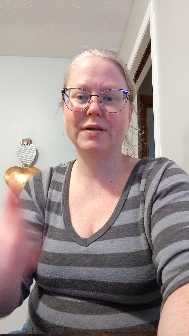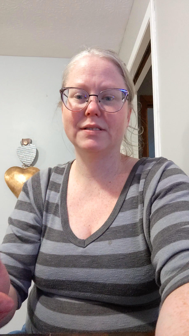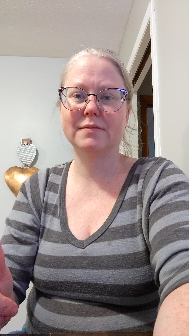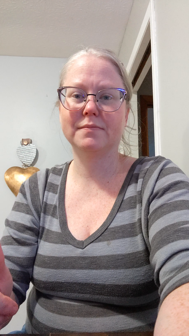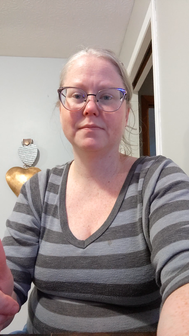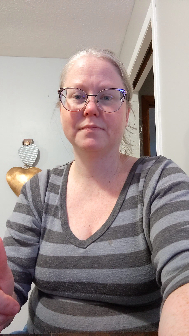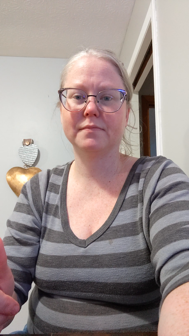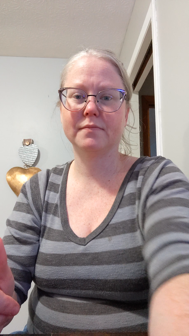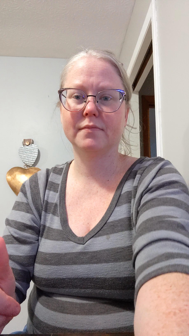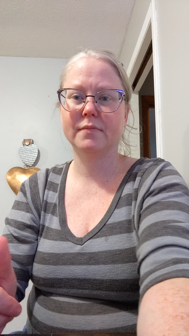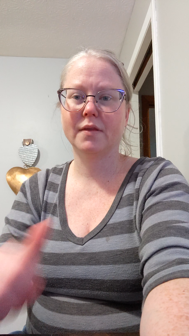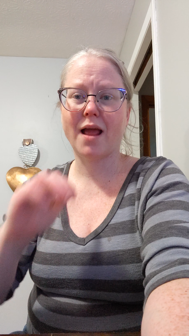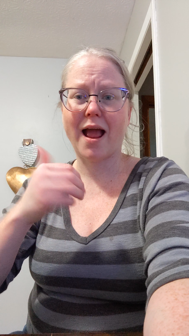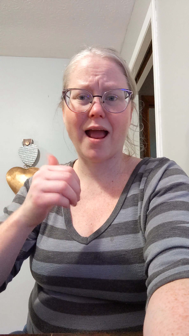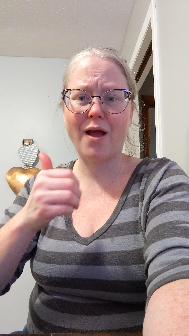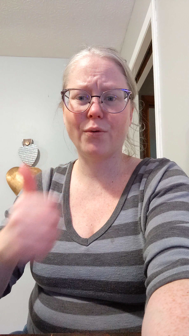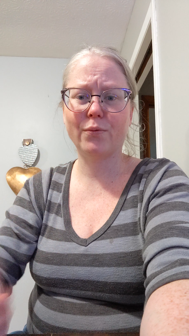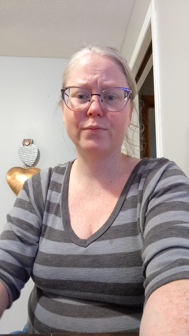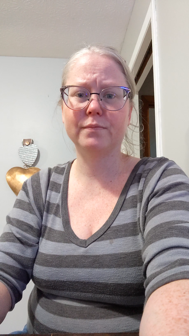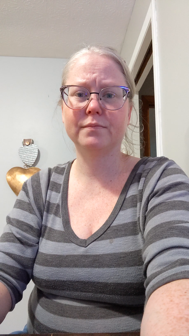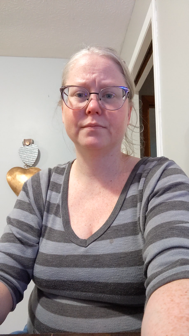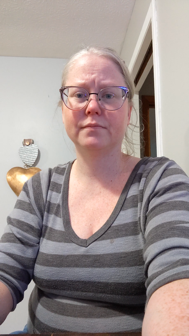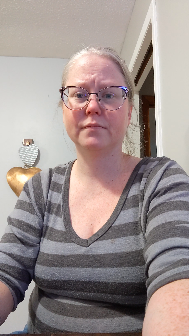how